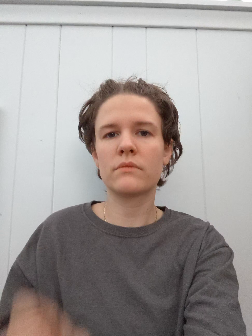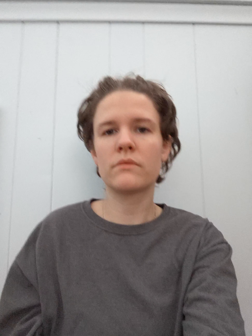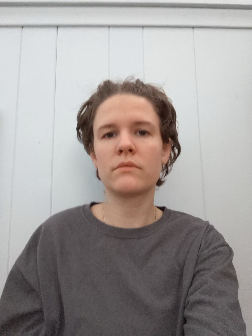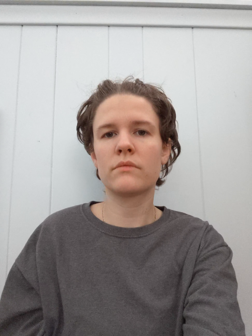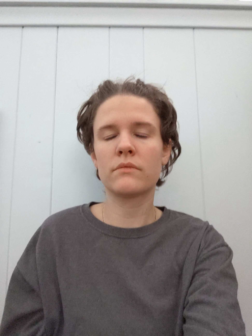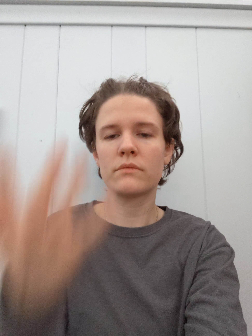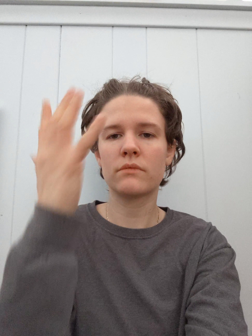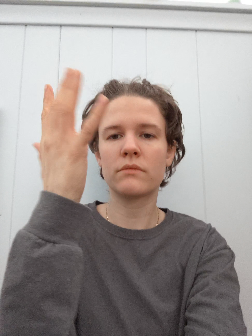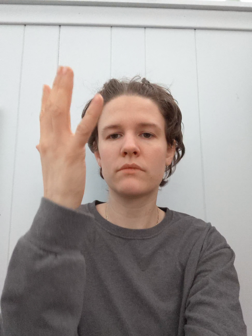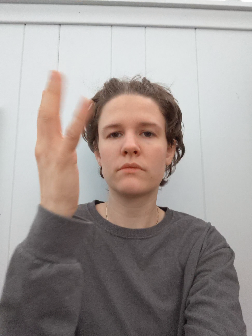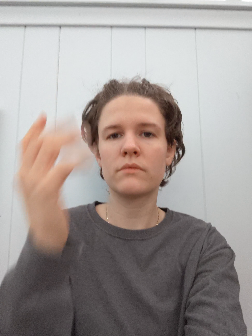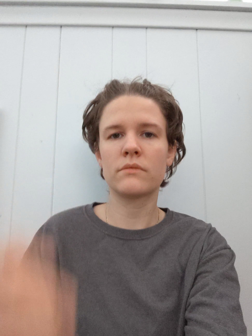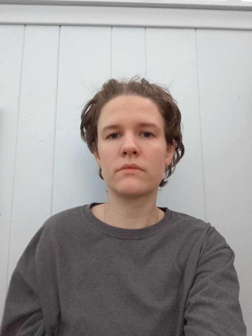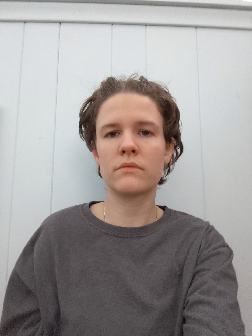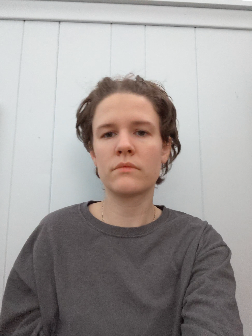tree